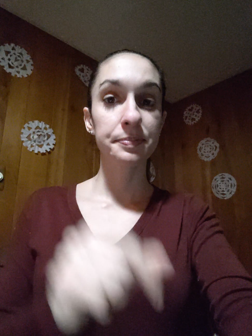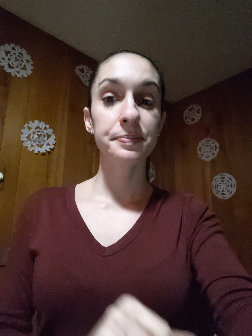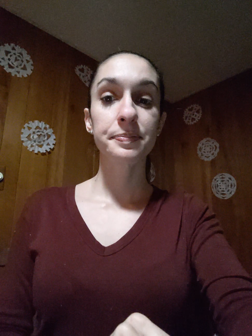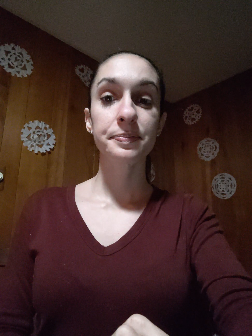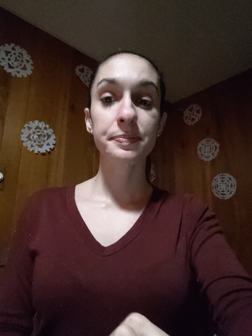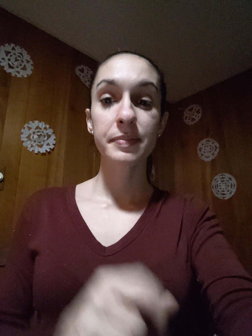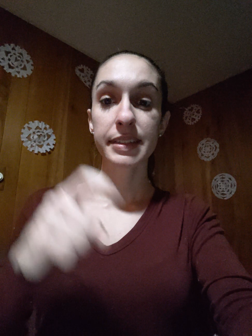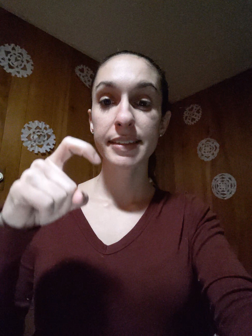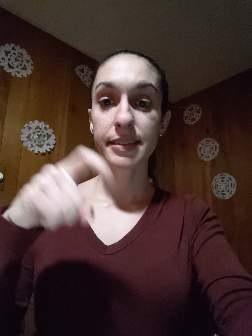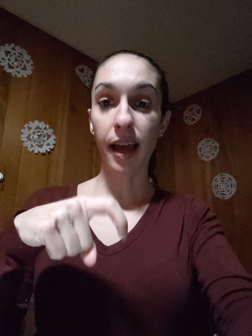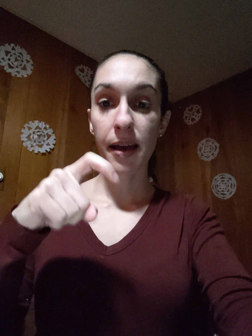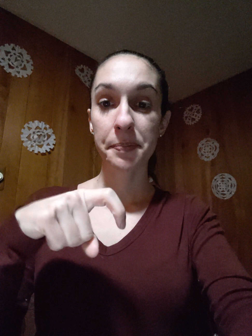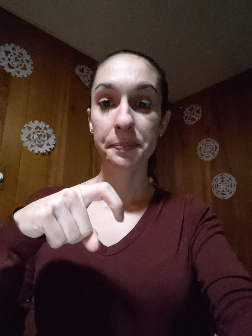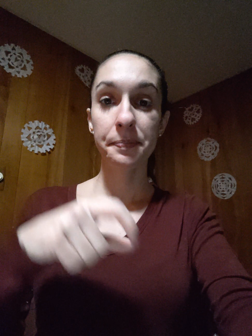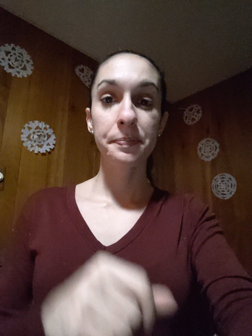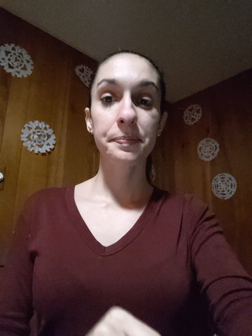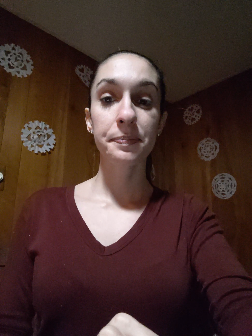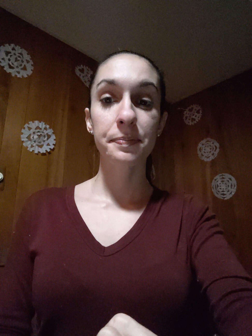time